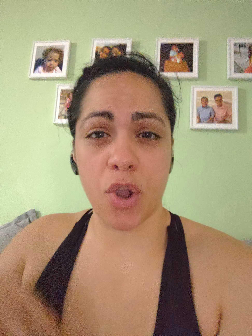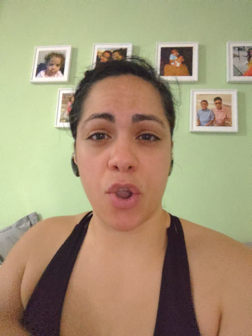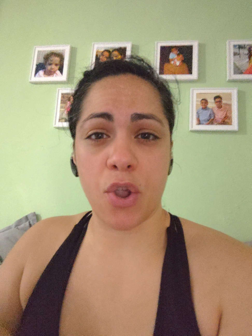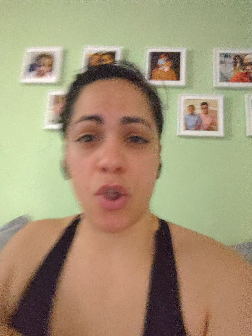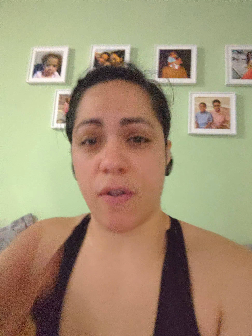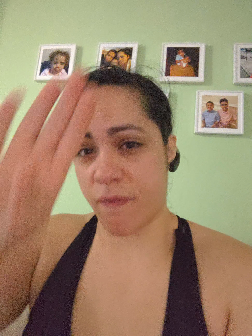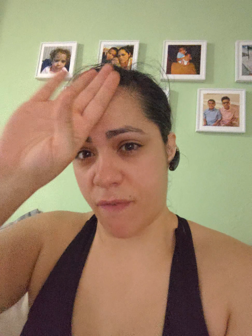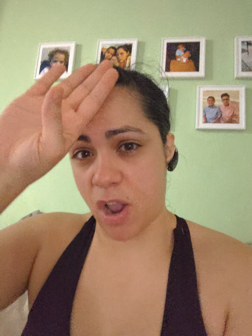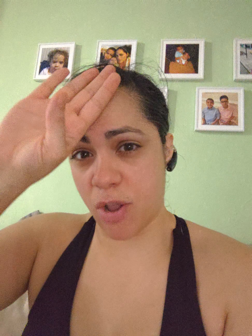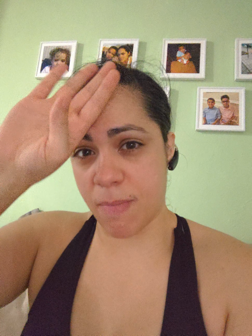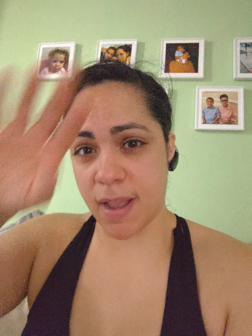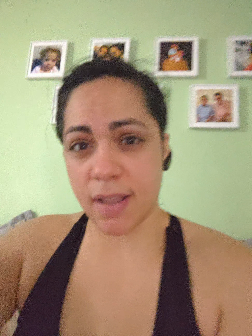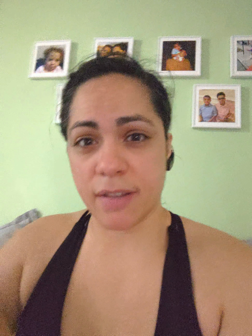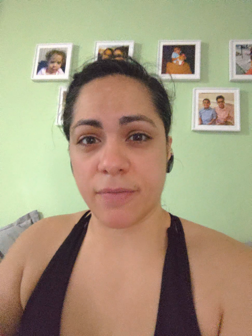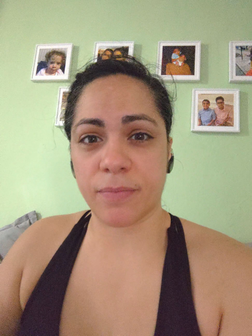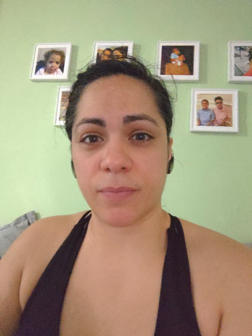fireman